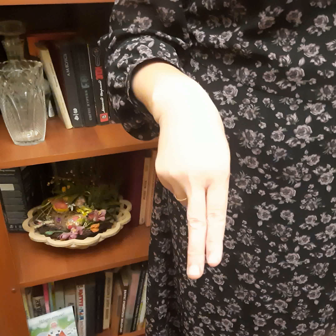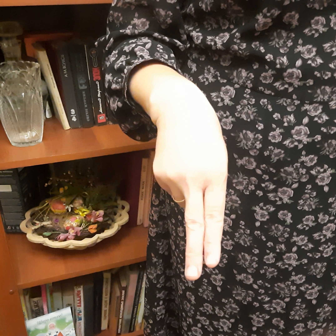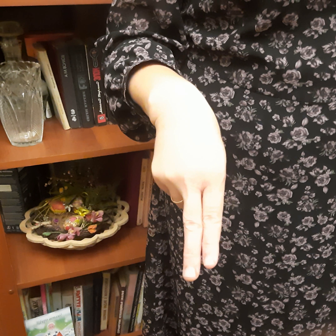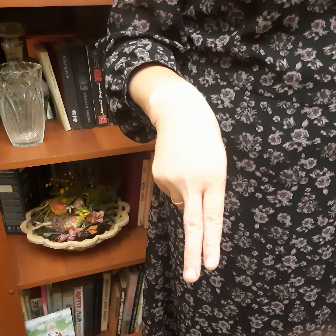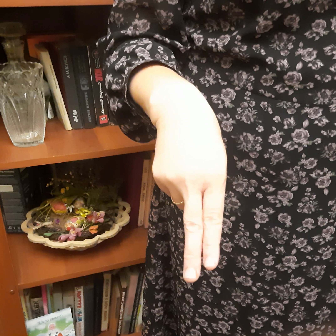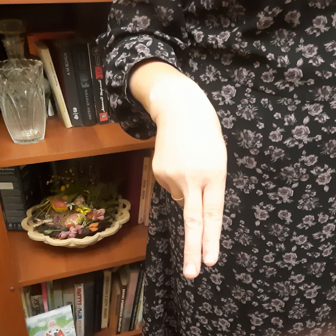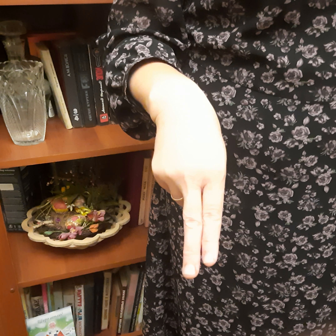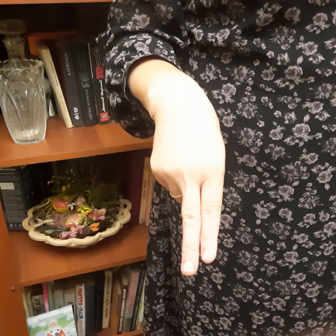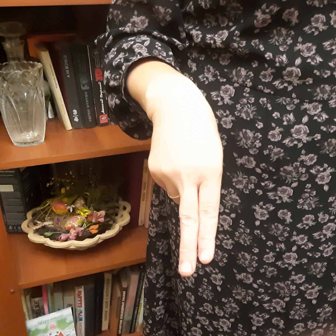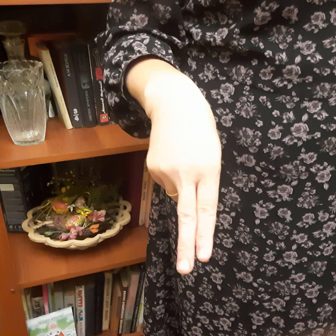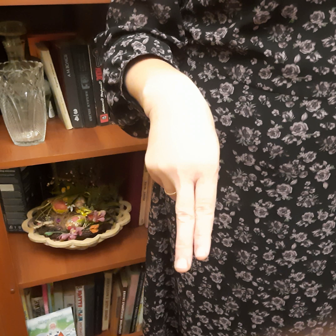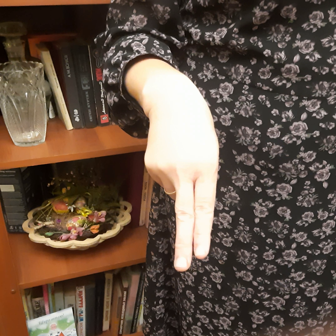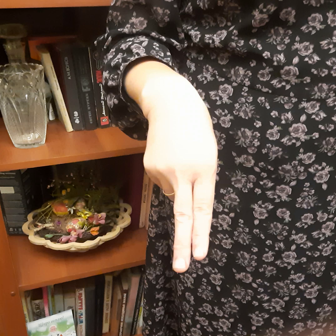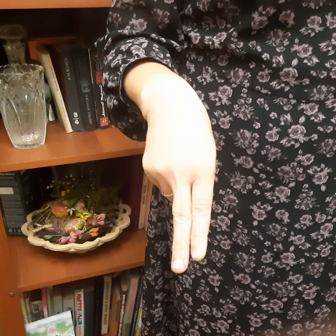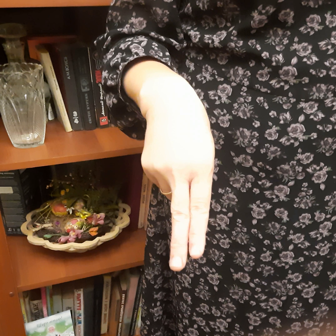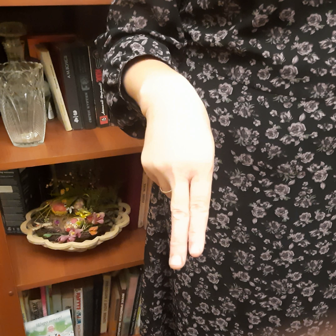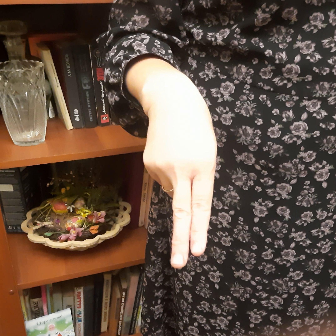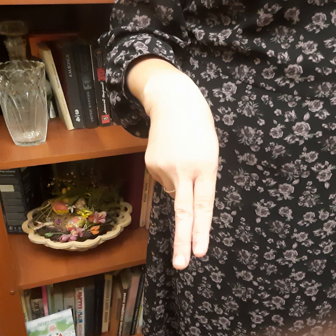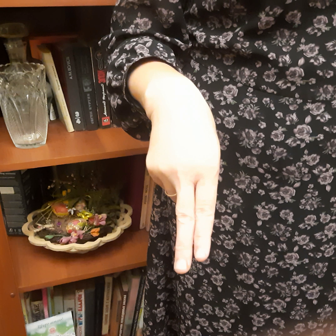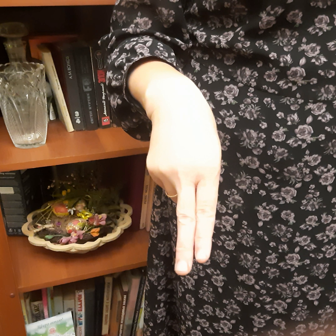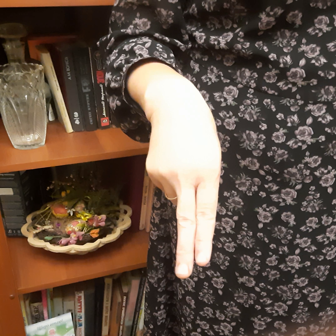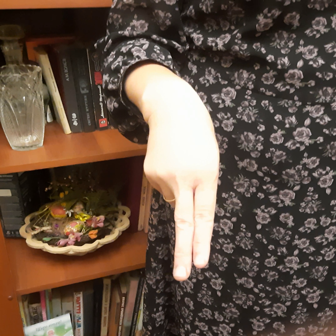П